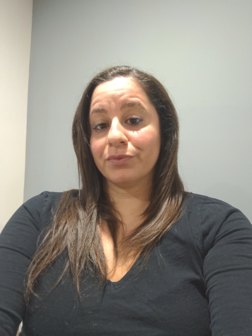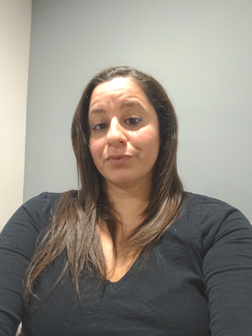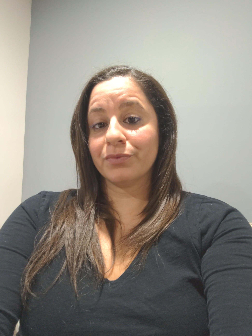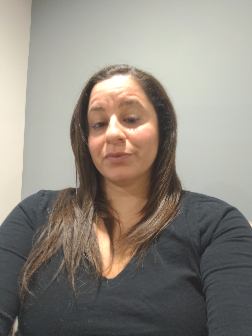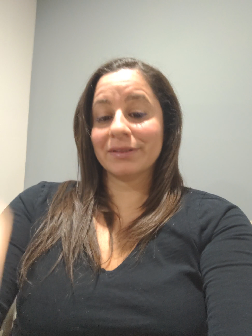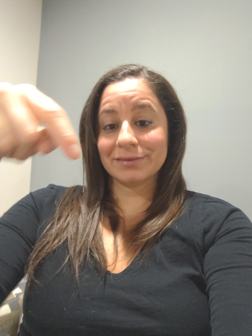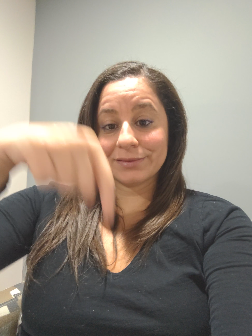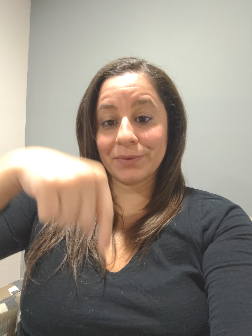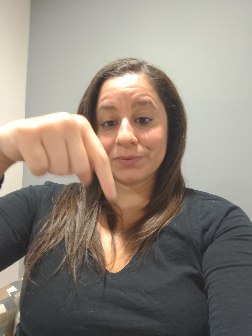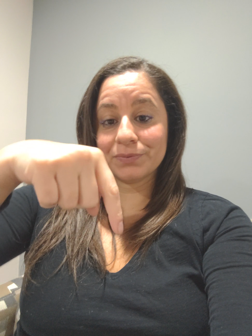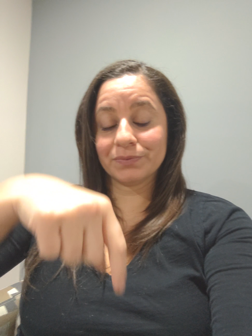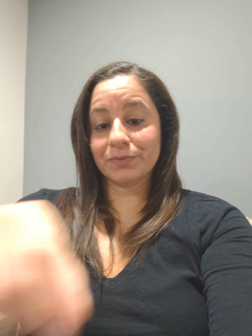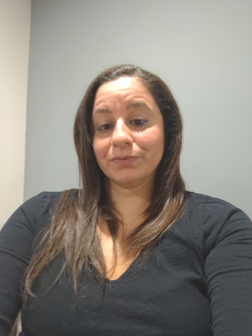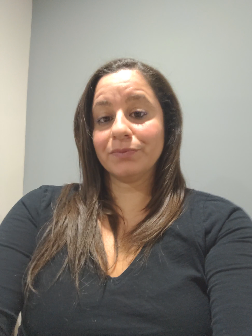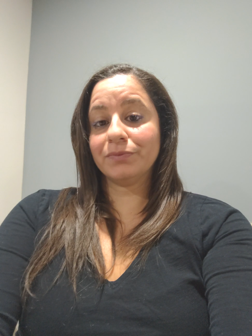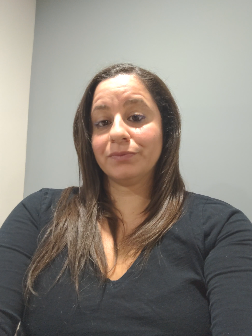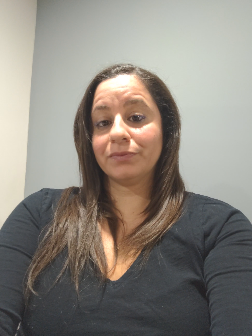down